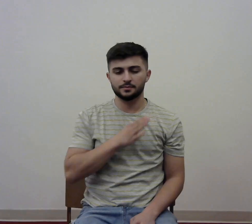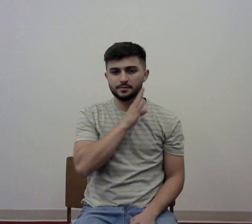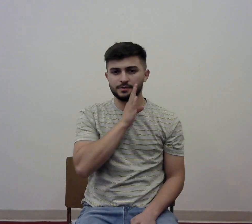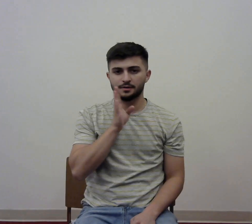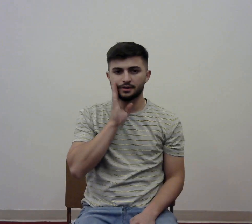ana